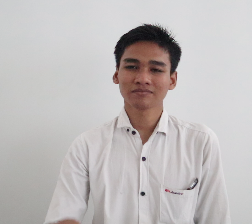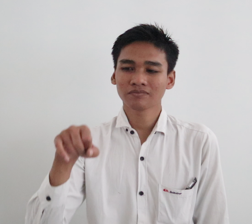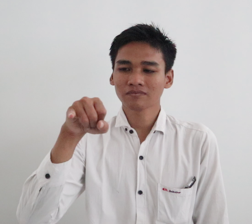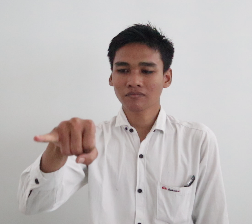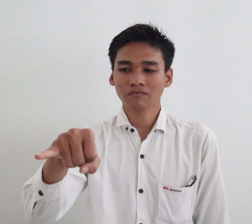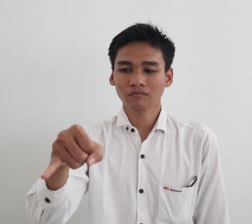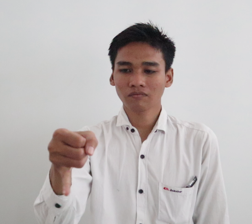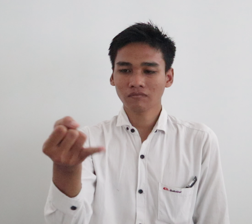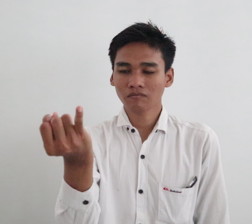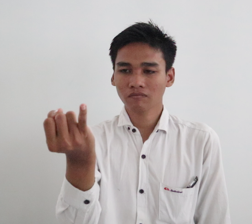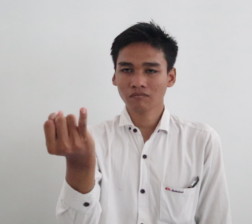J